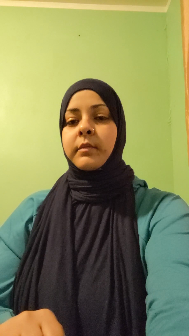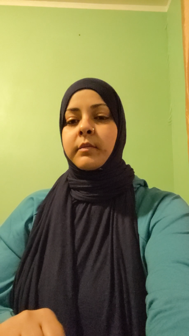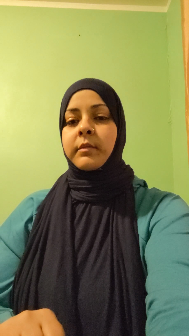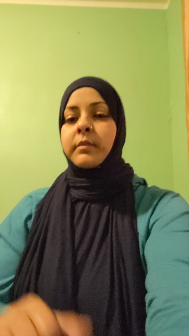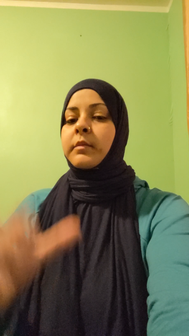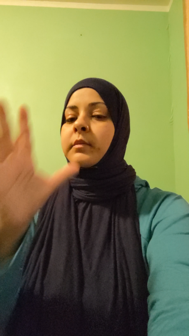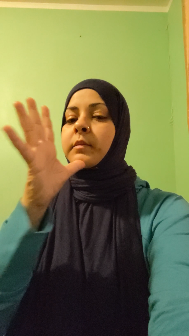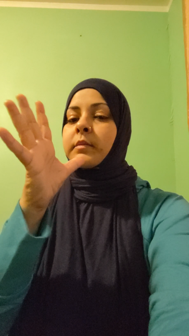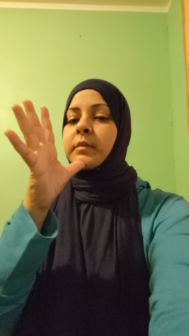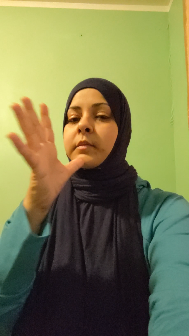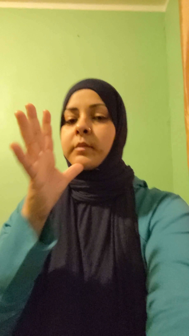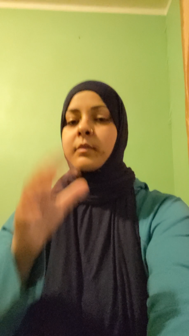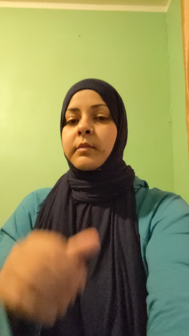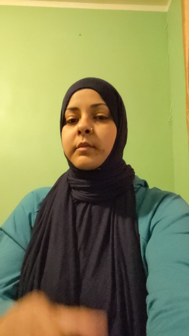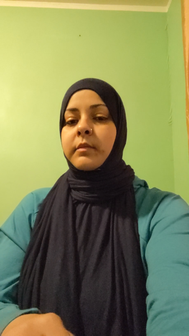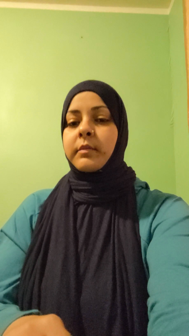mommy